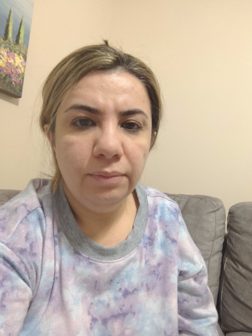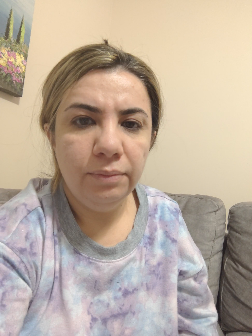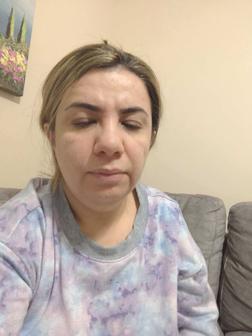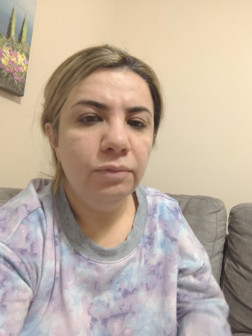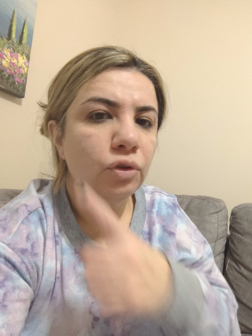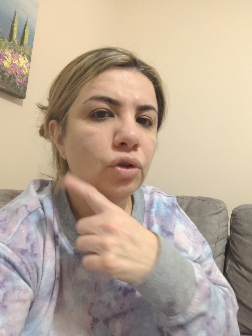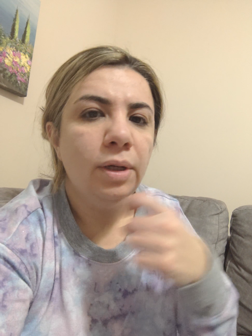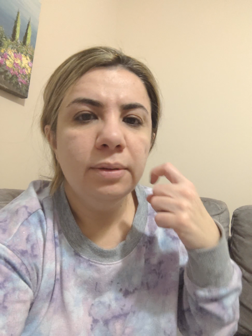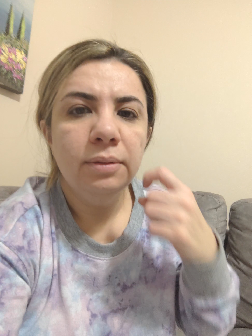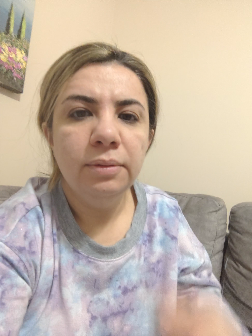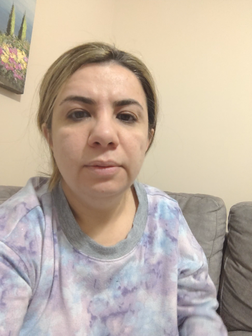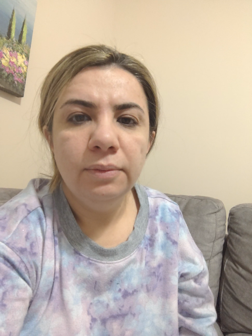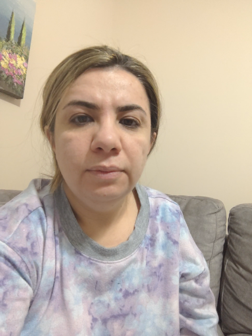dry